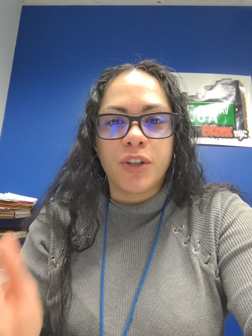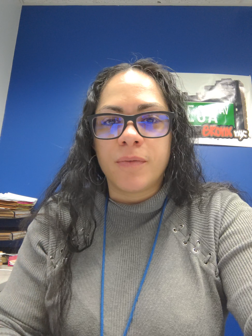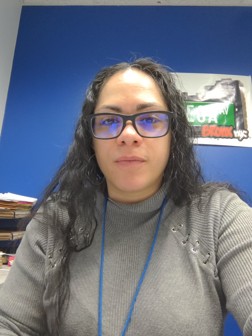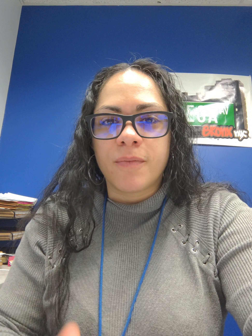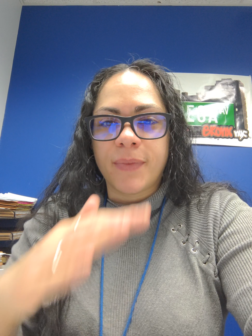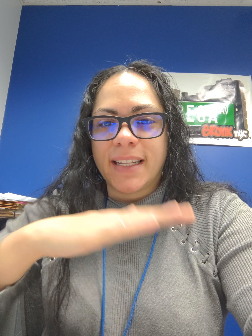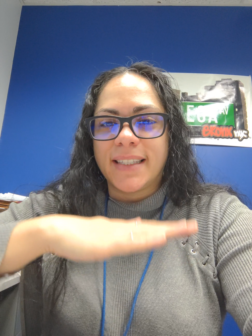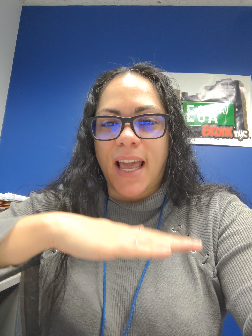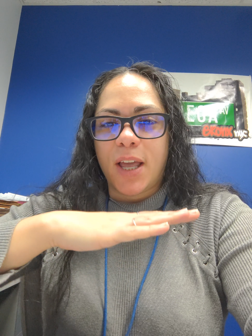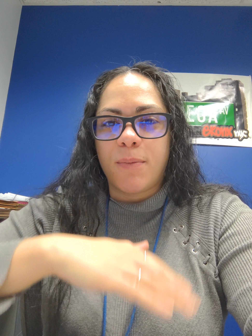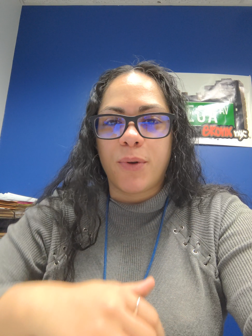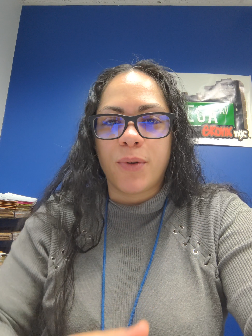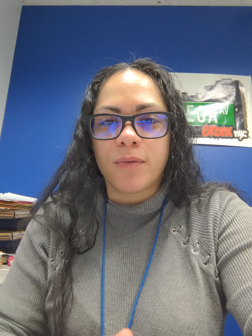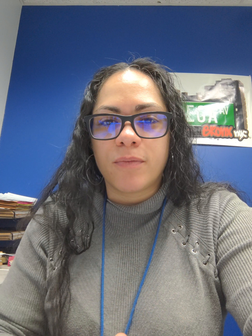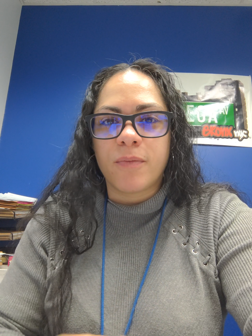table